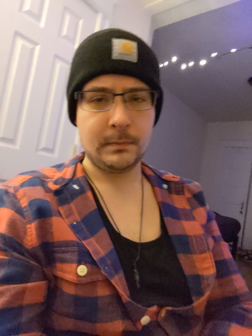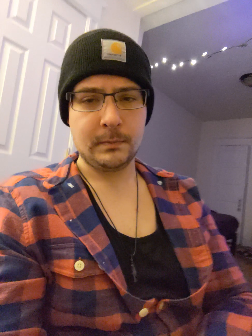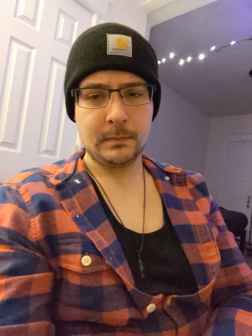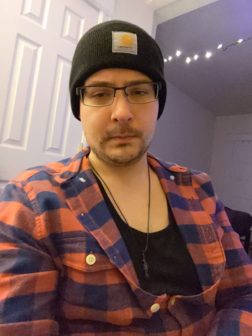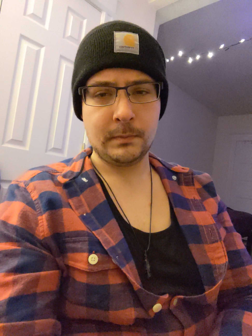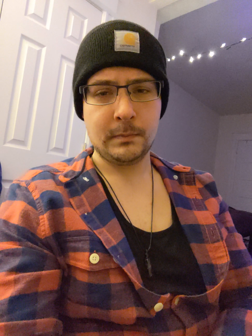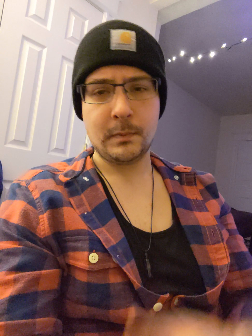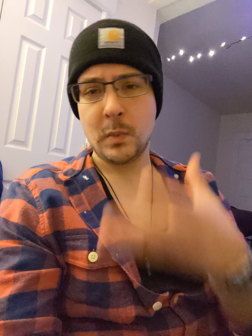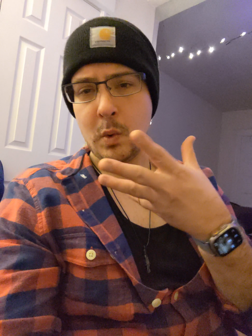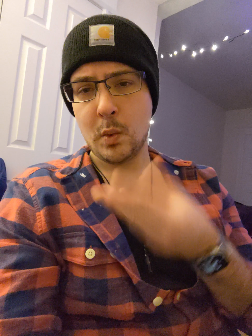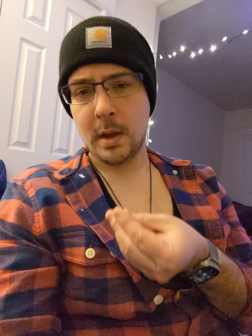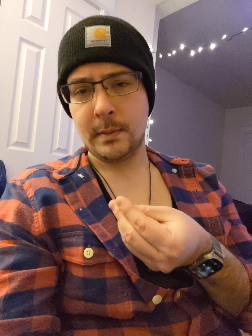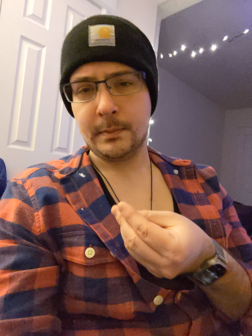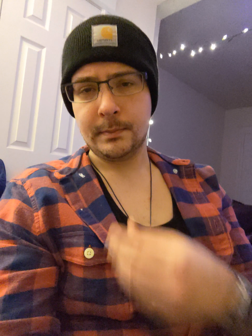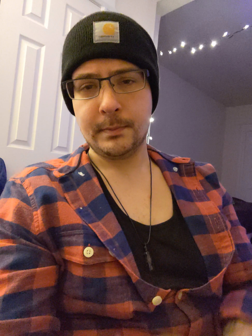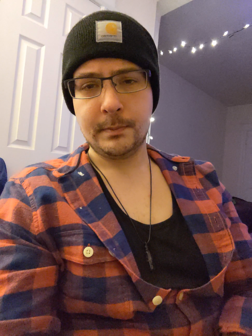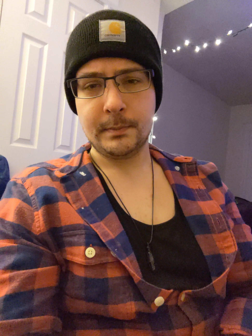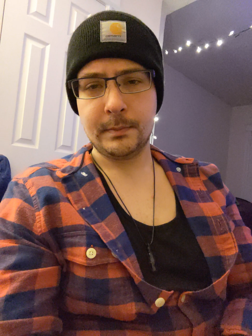wet